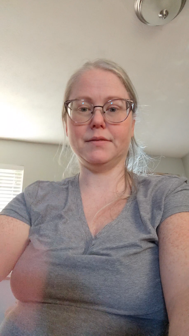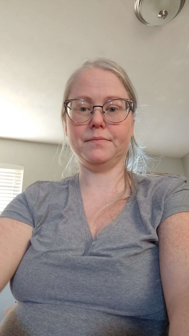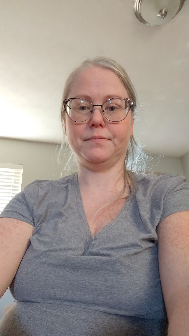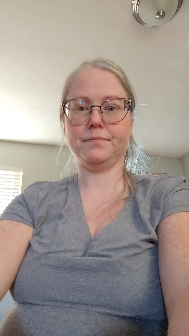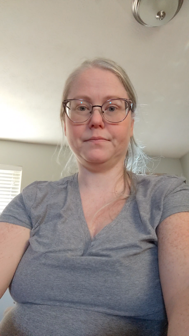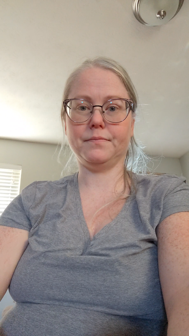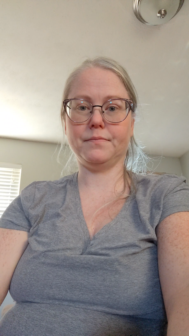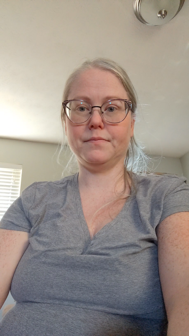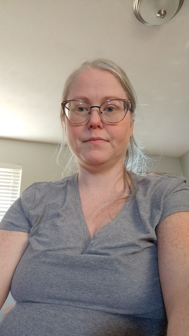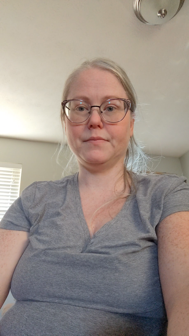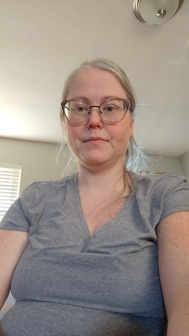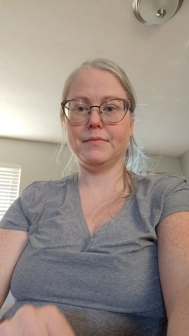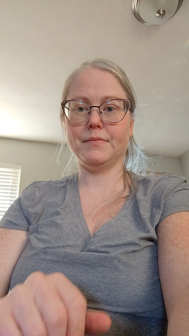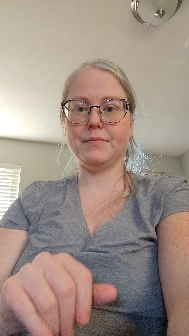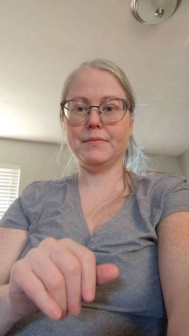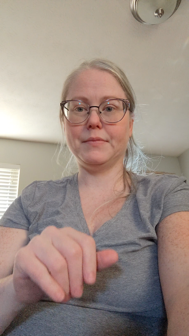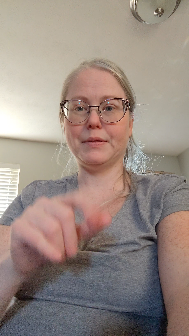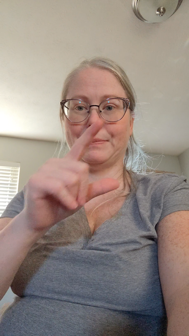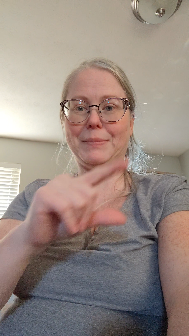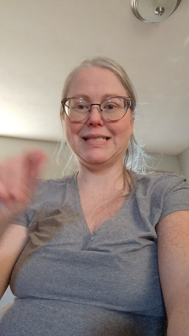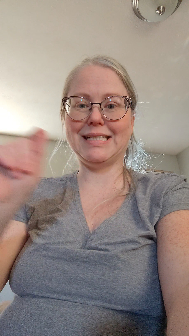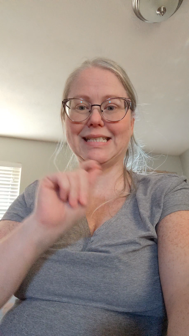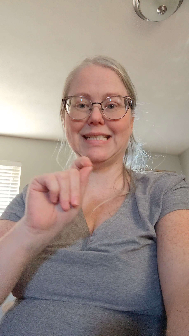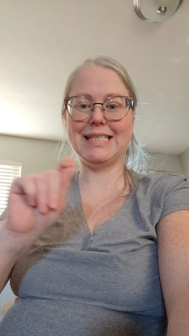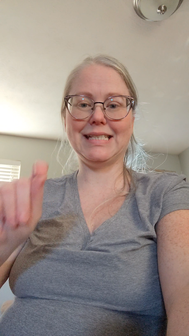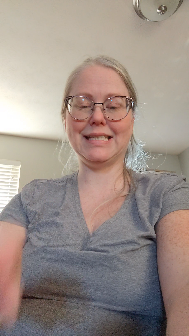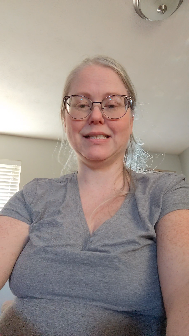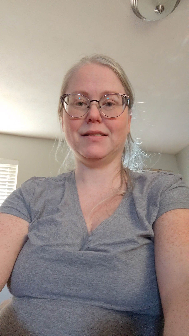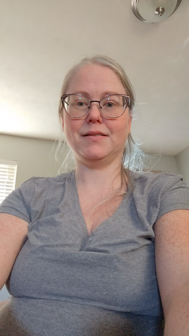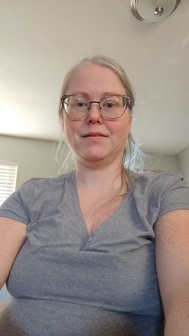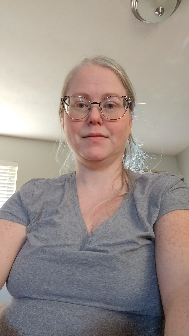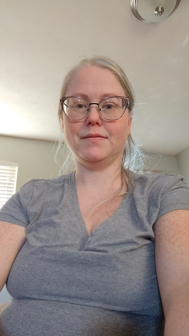peas